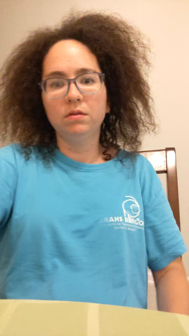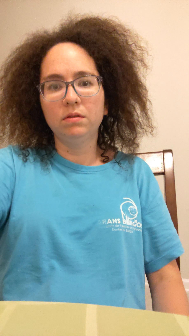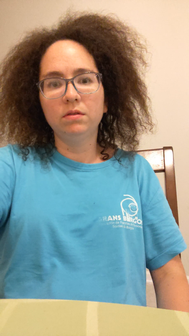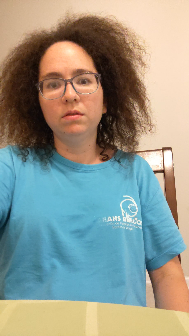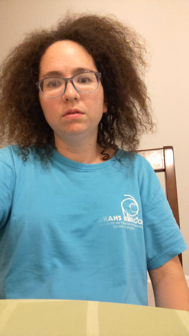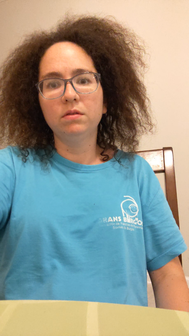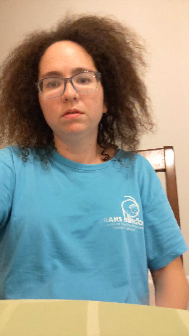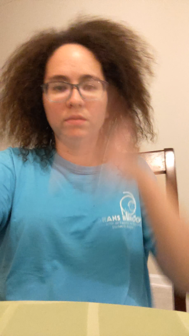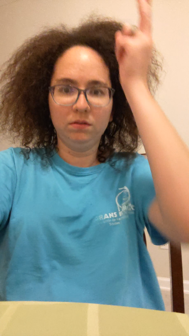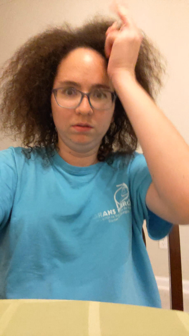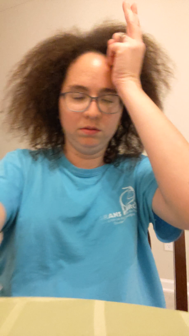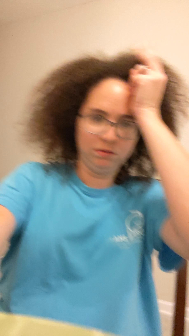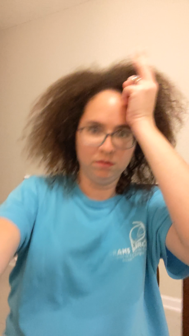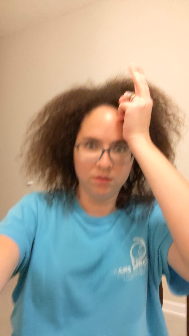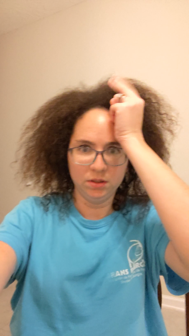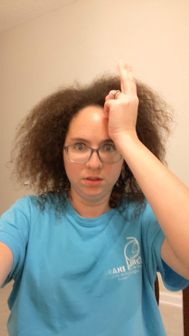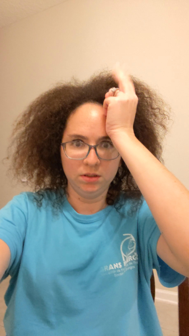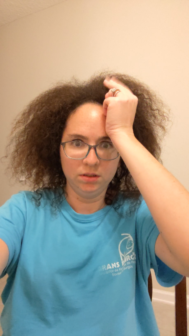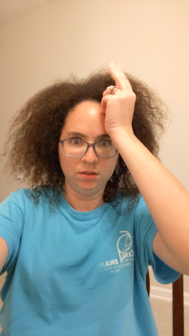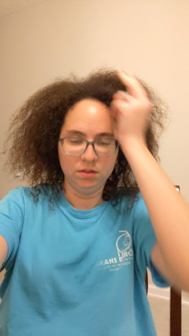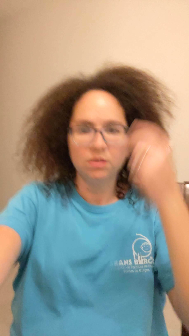rabbit